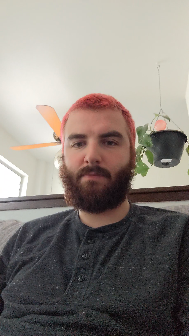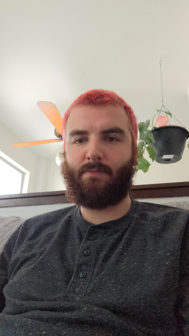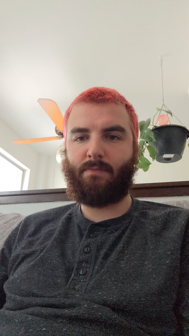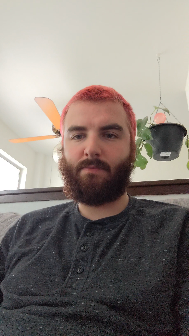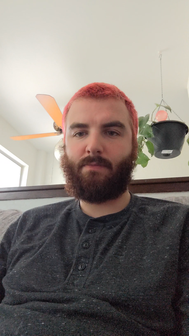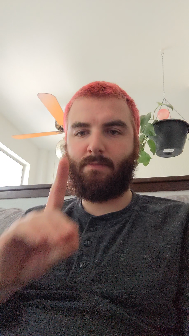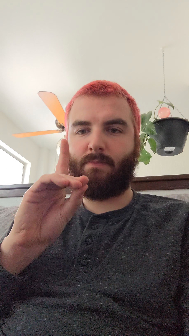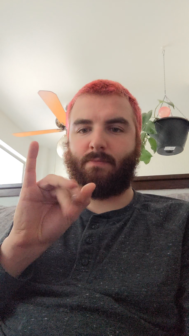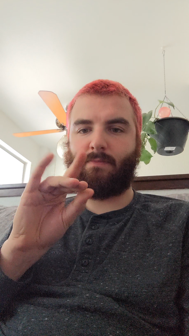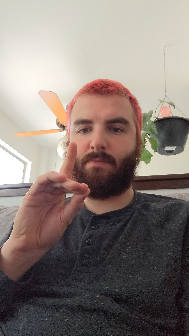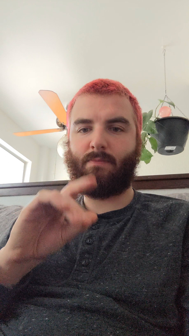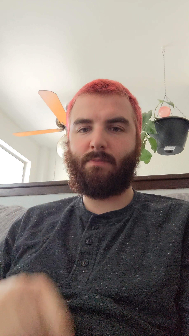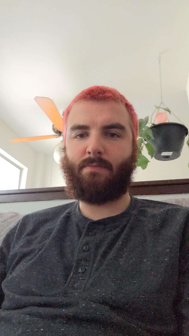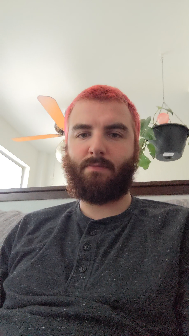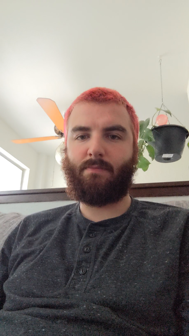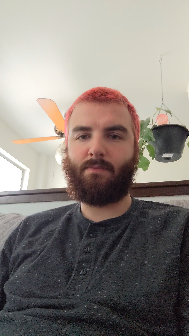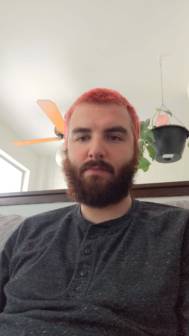did